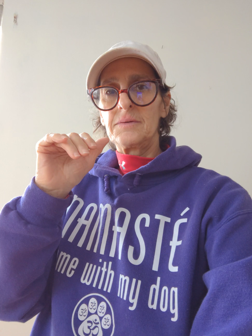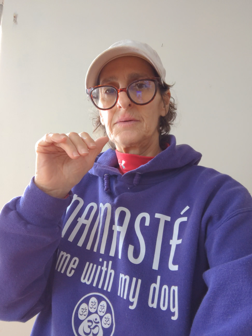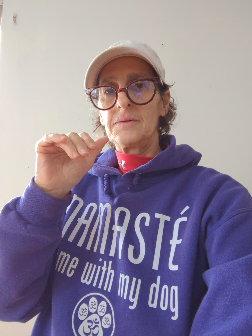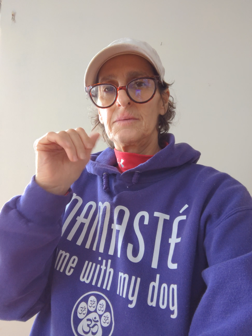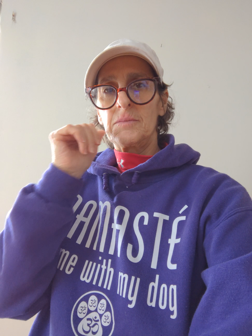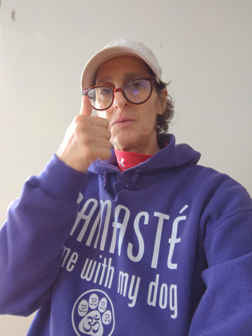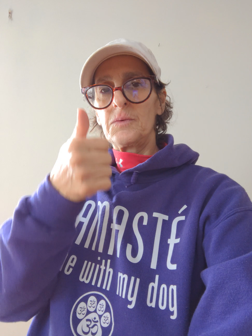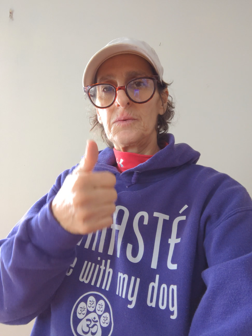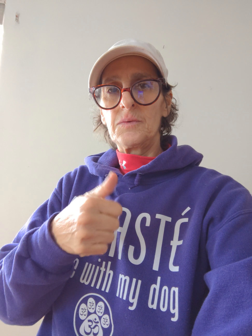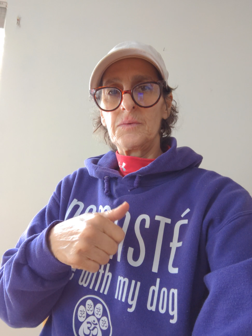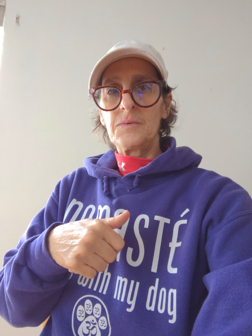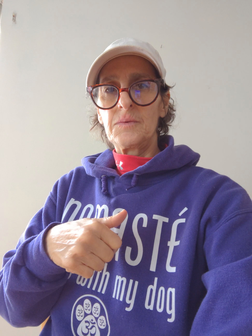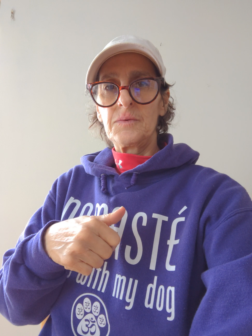tomorrow